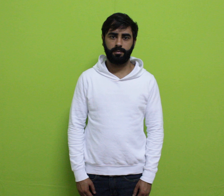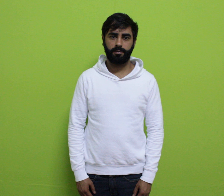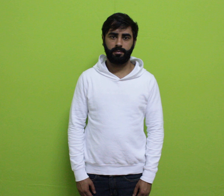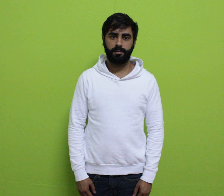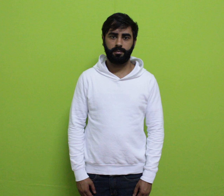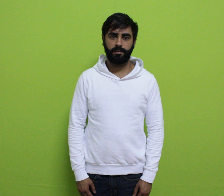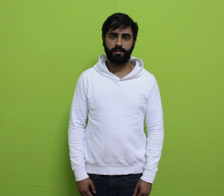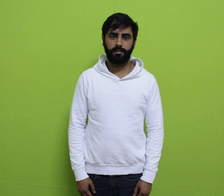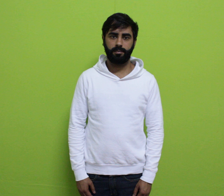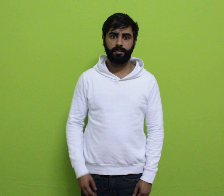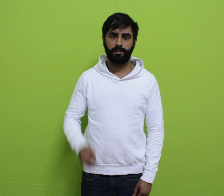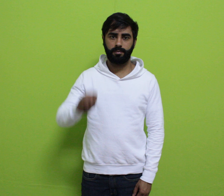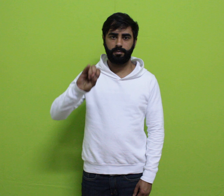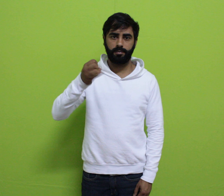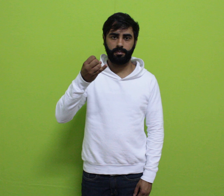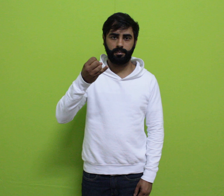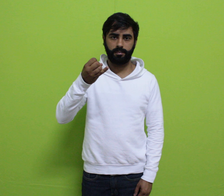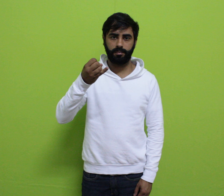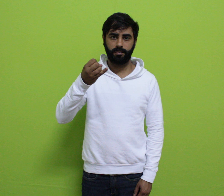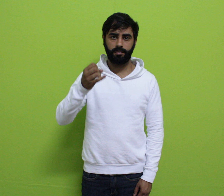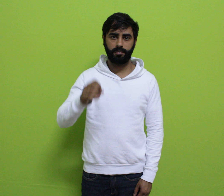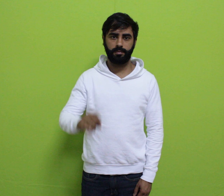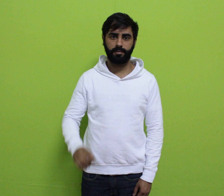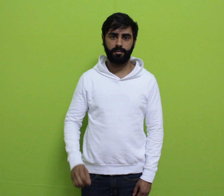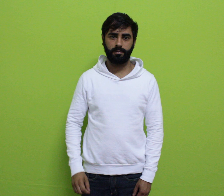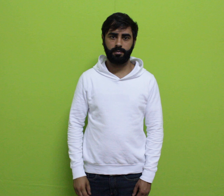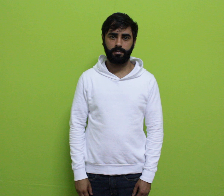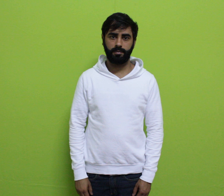aproveitar